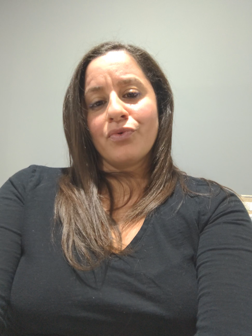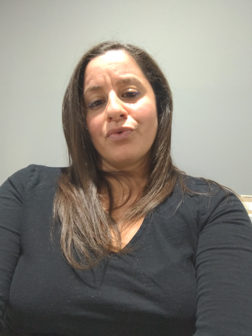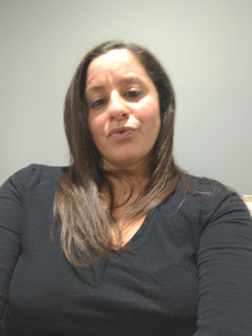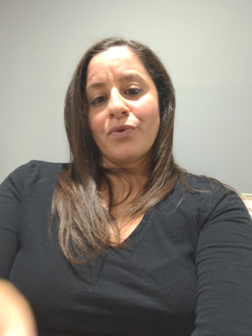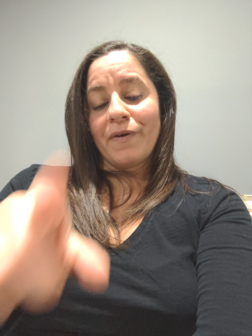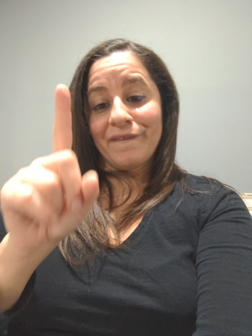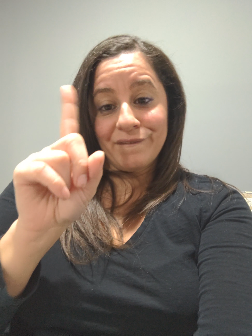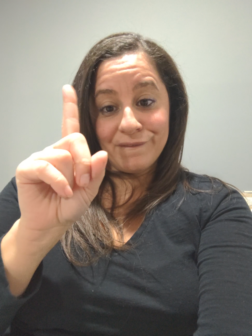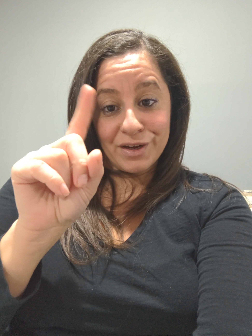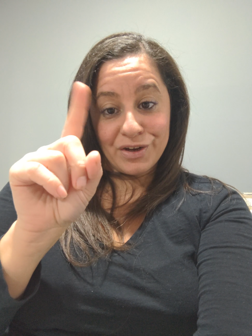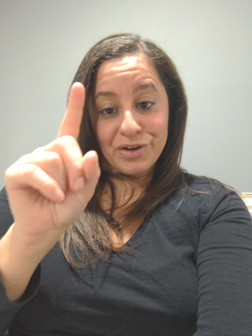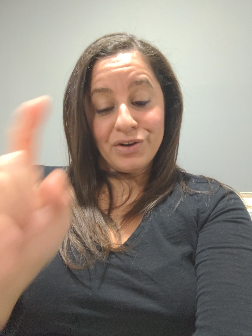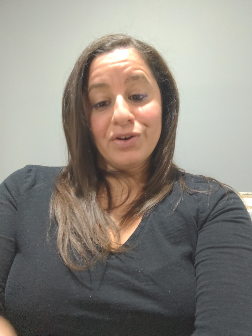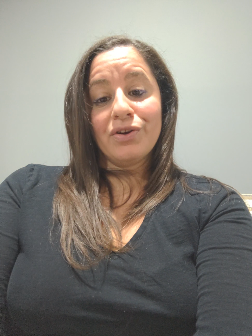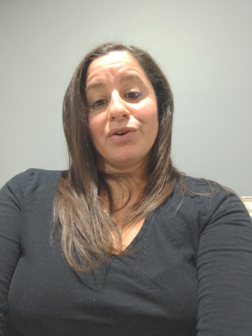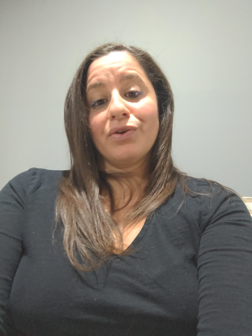finger